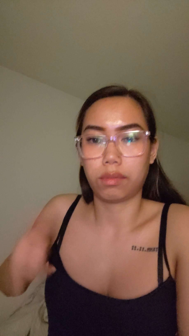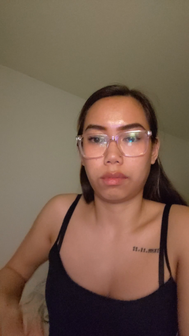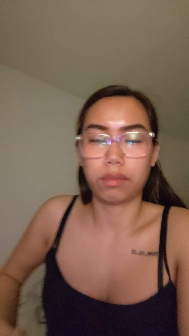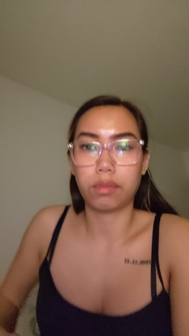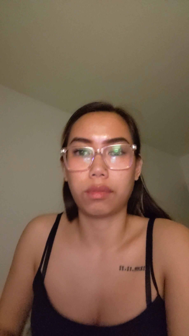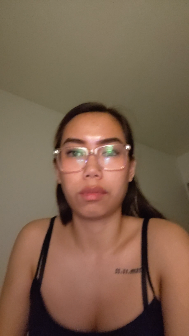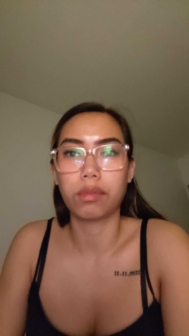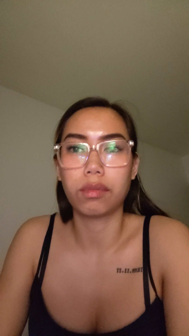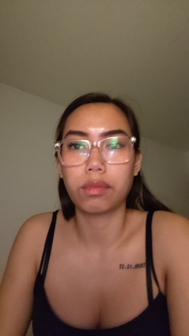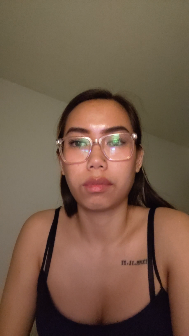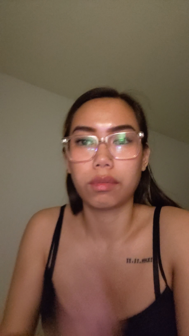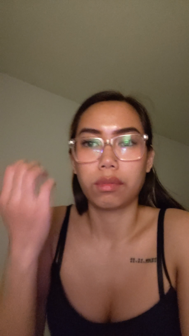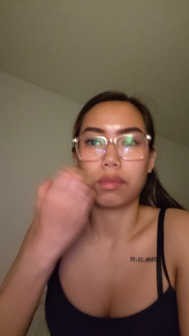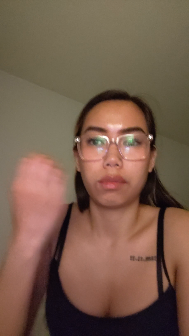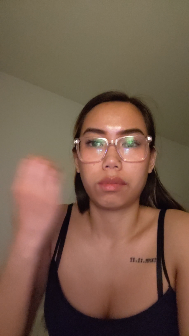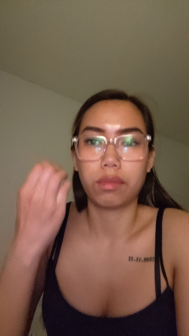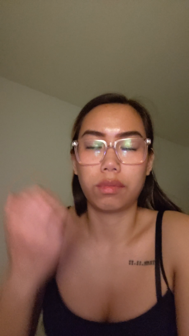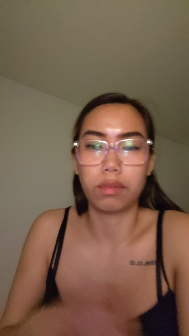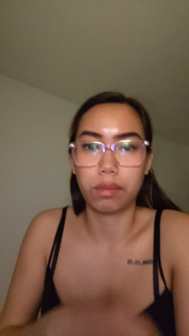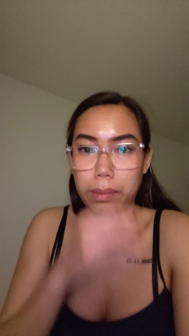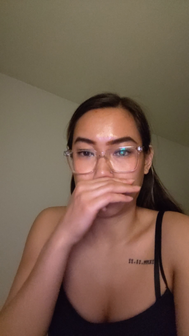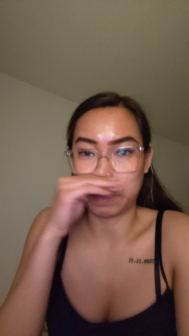shake